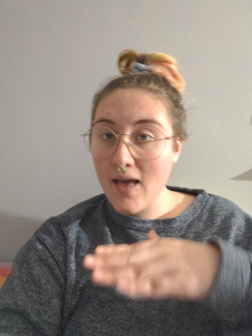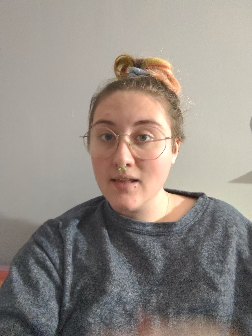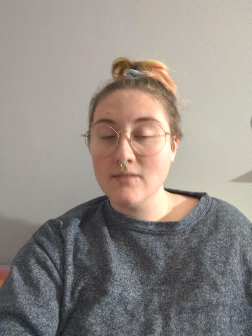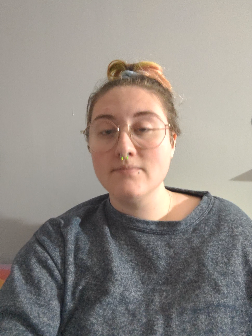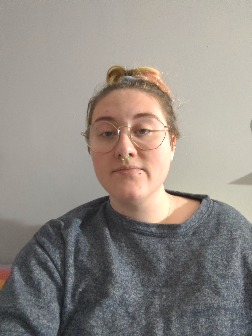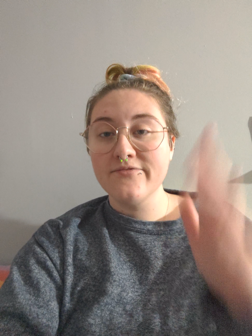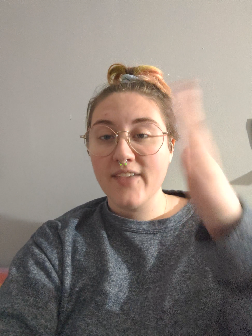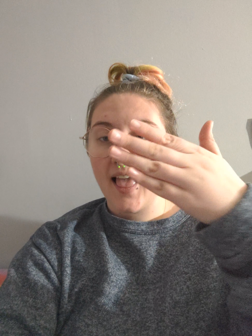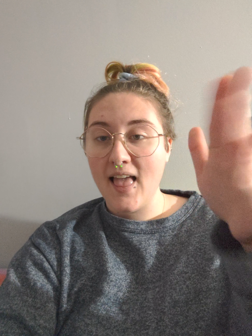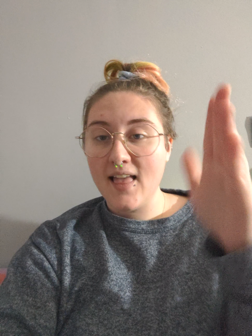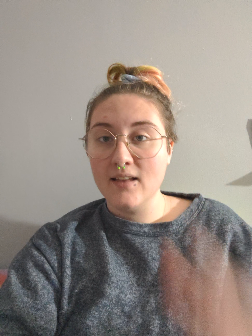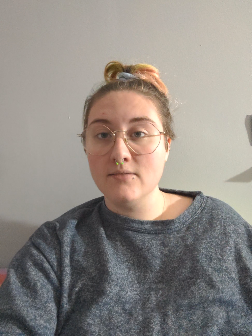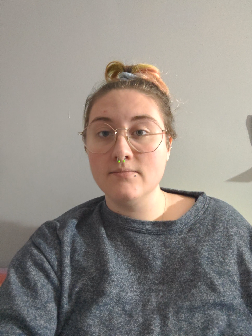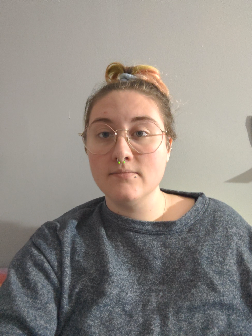flag